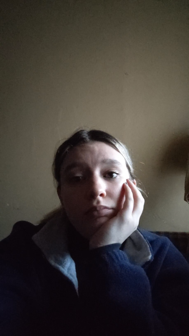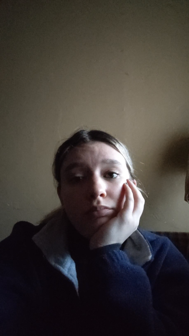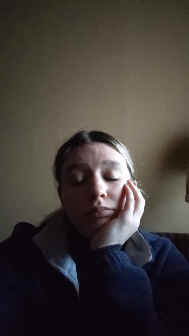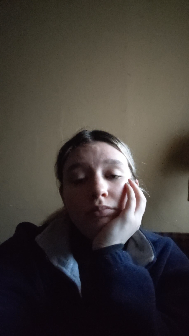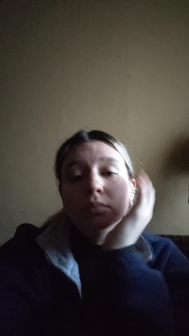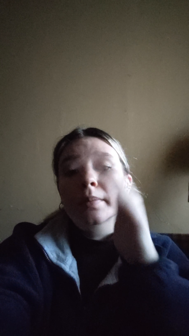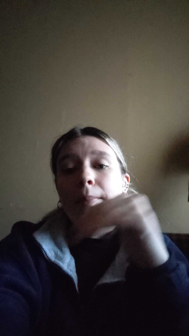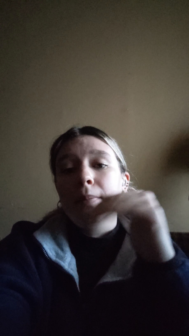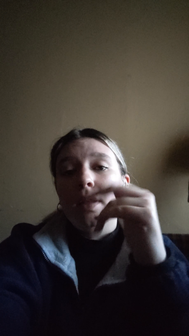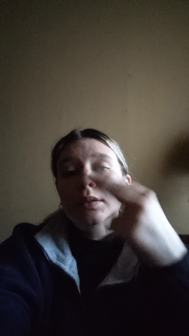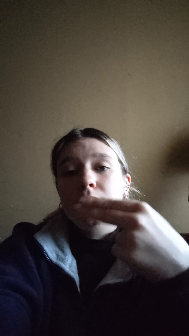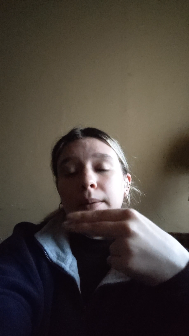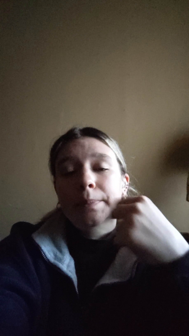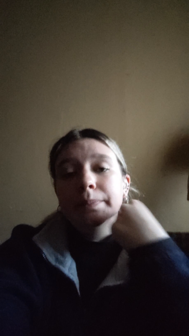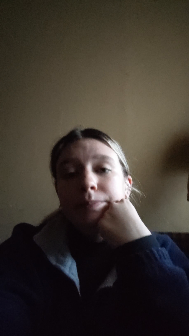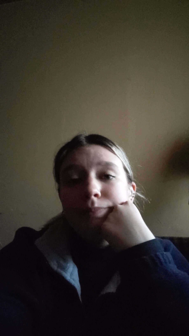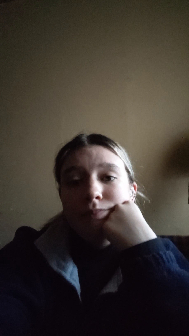pet's name